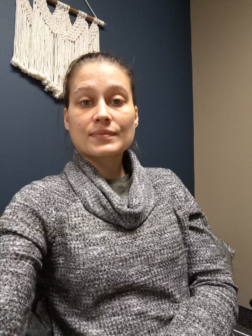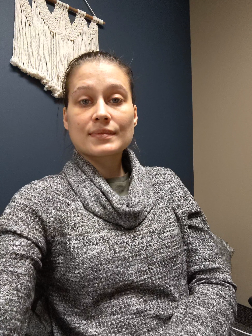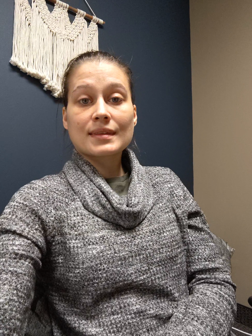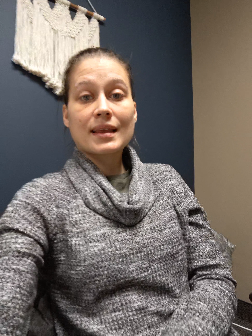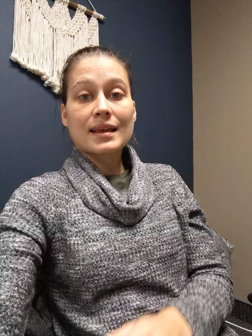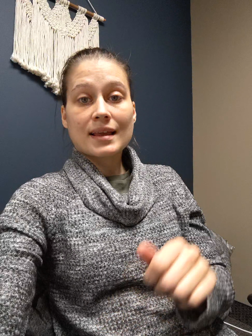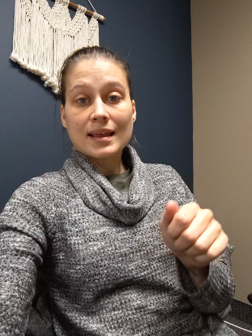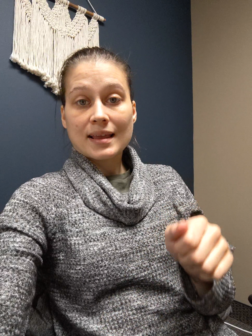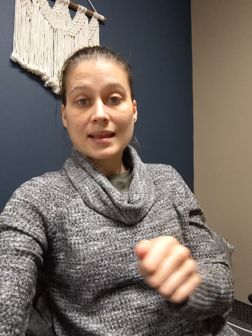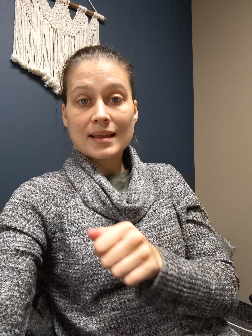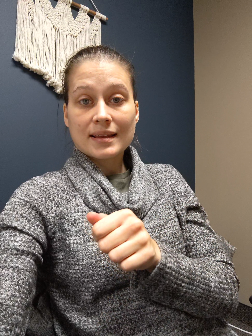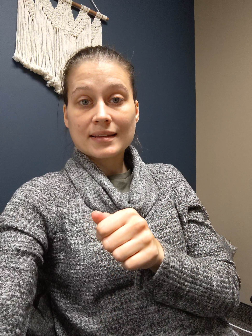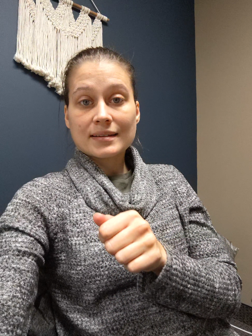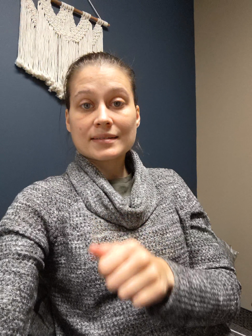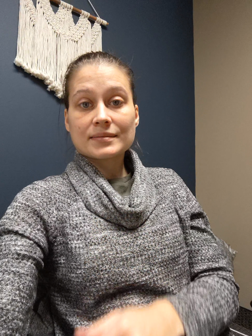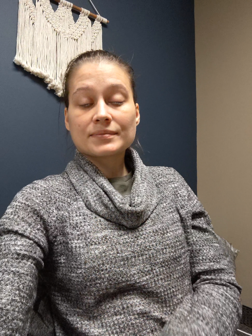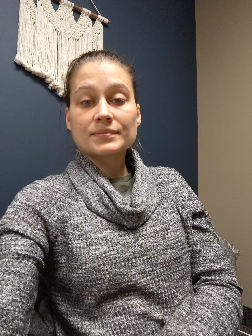hide